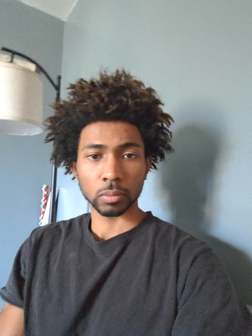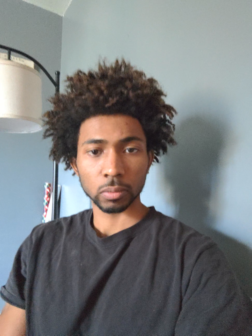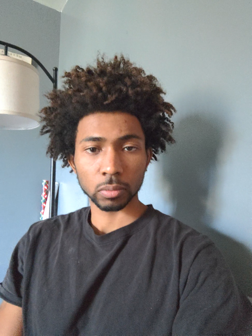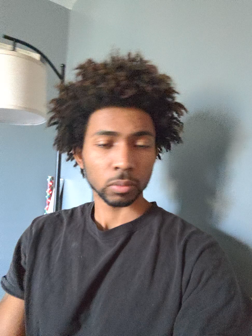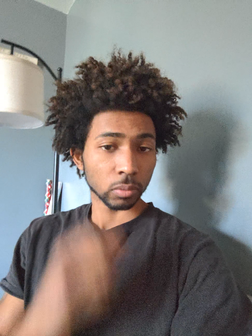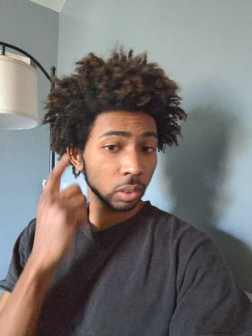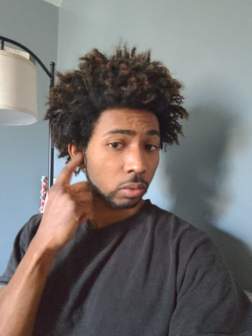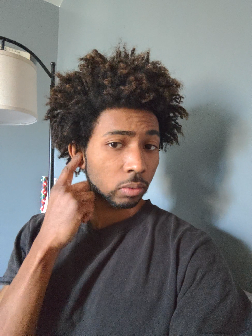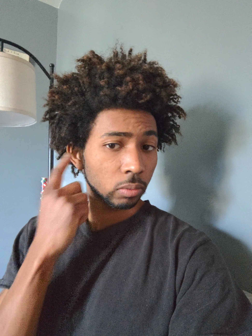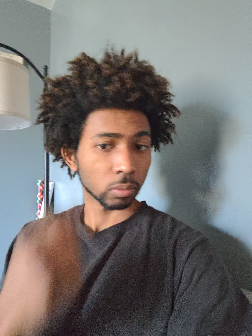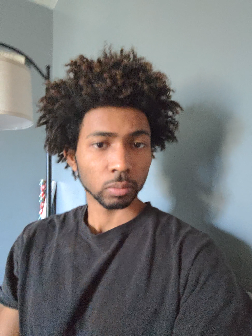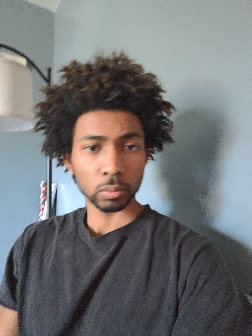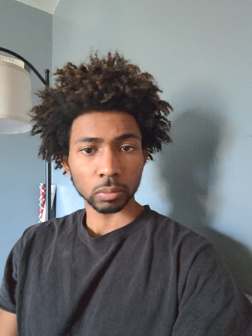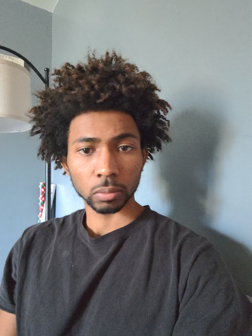hear